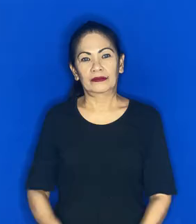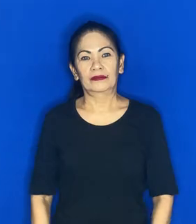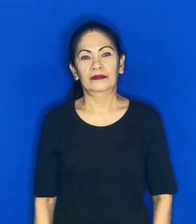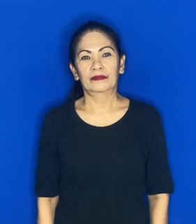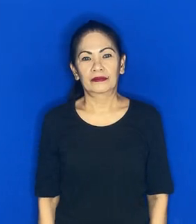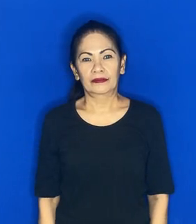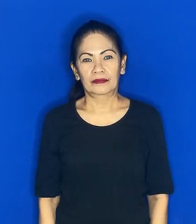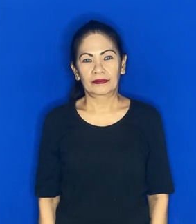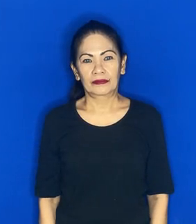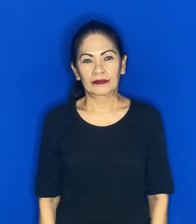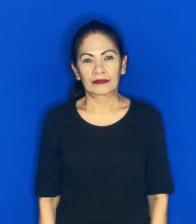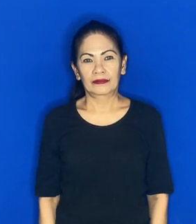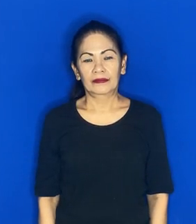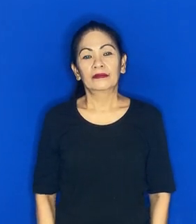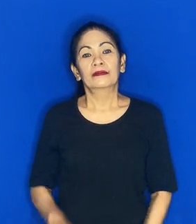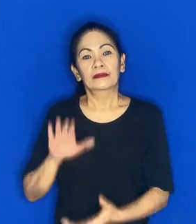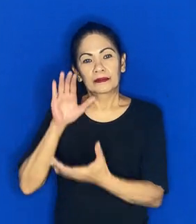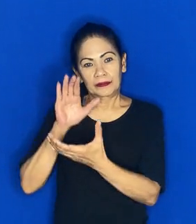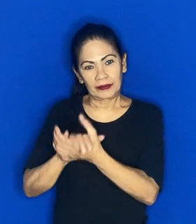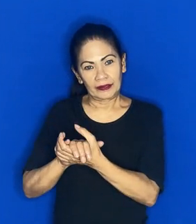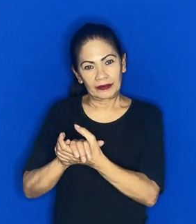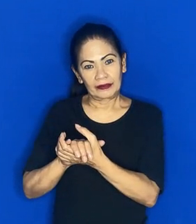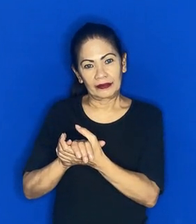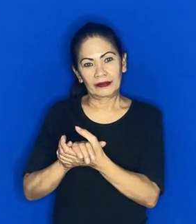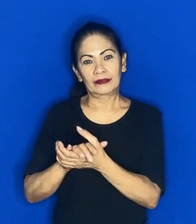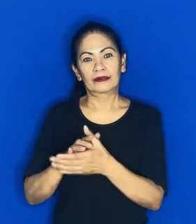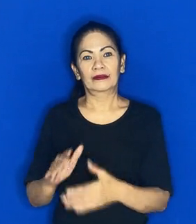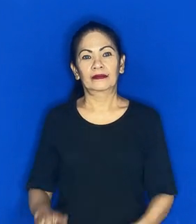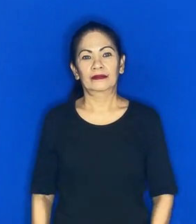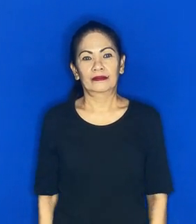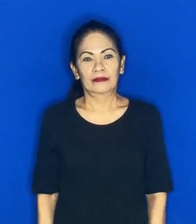married